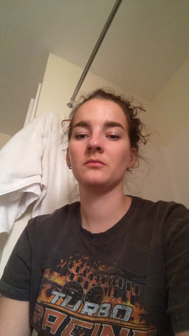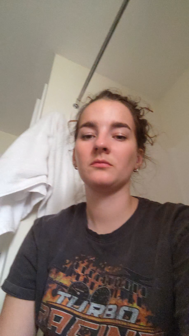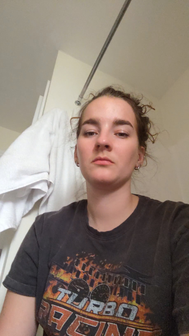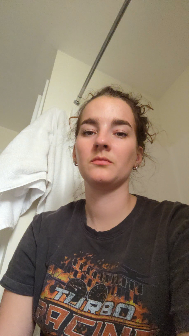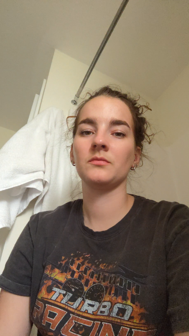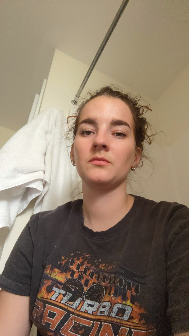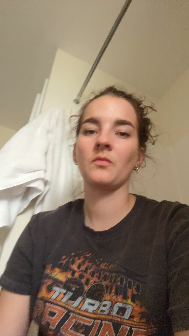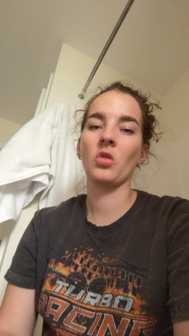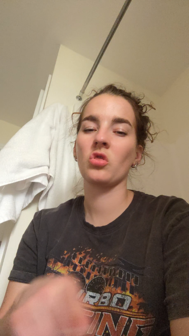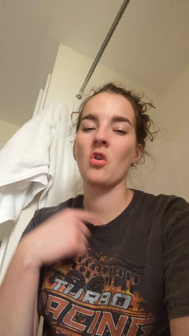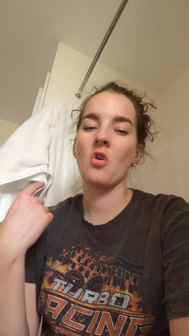long